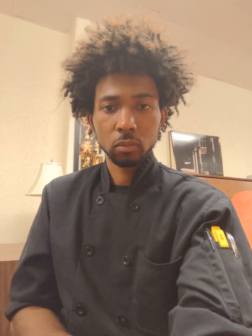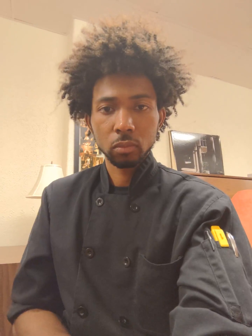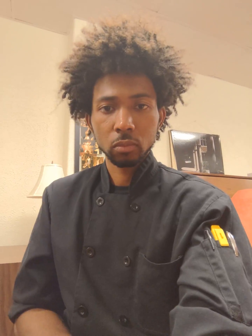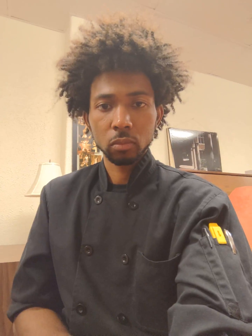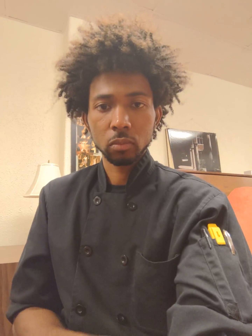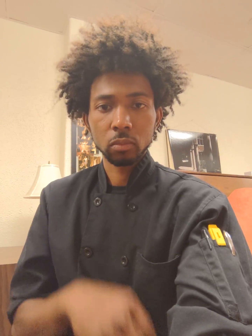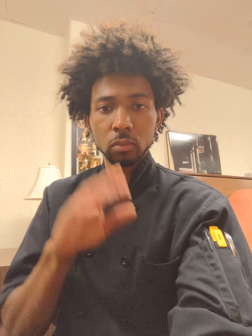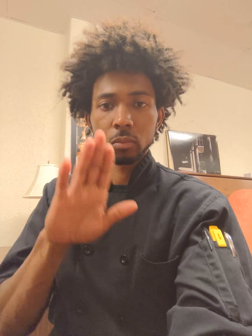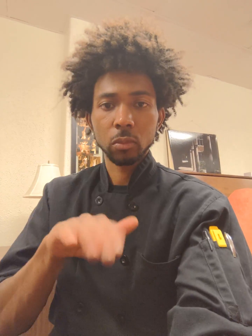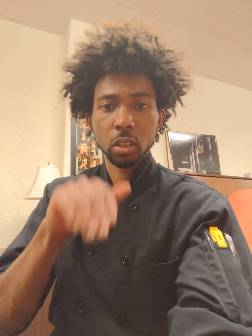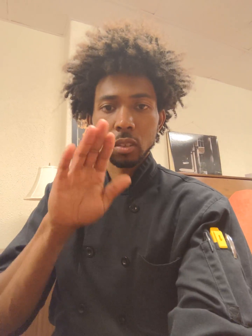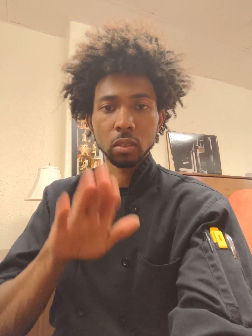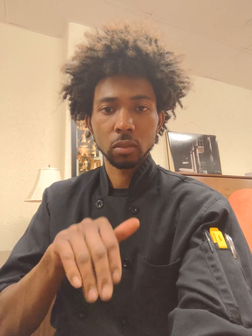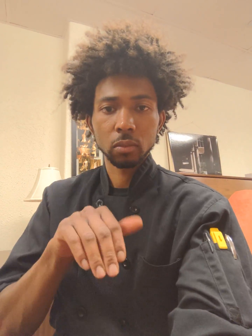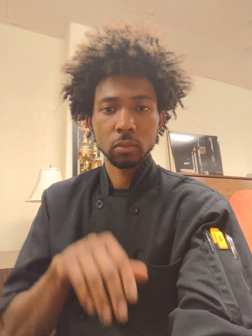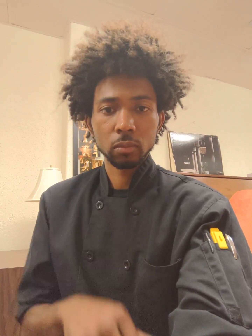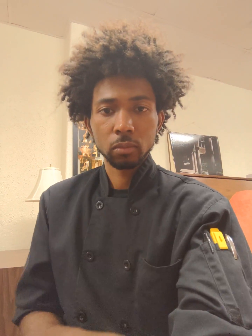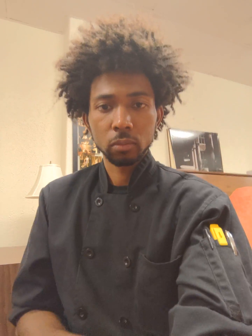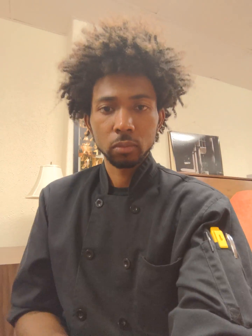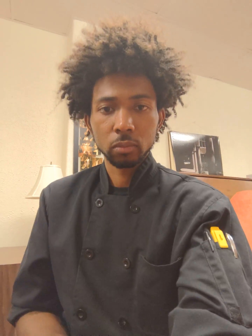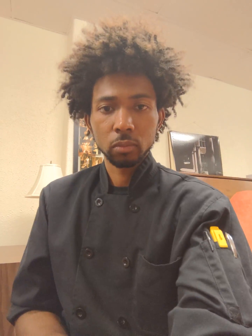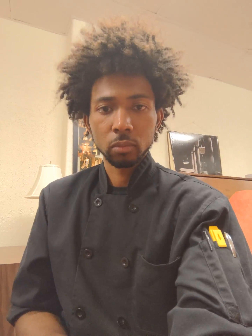paint